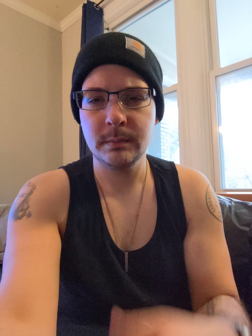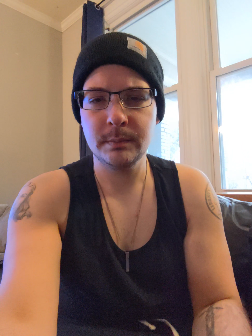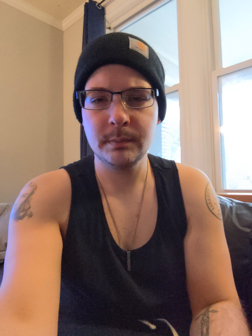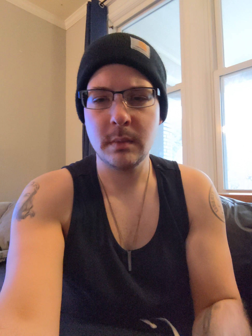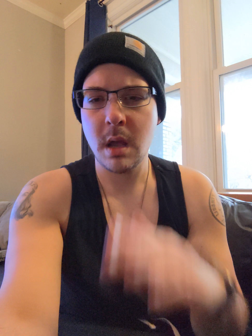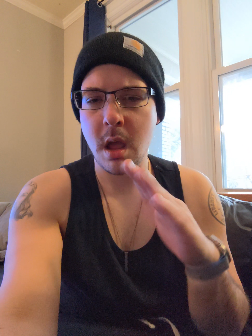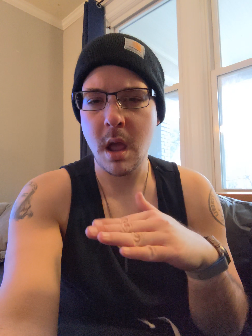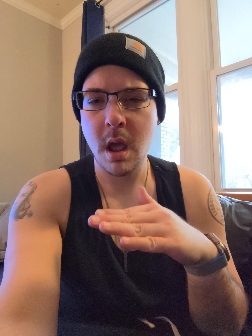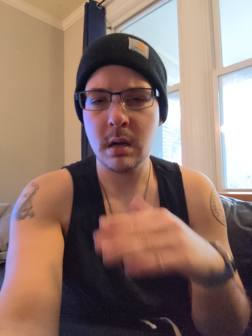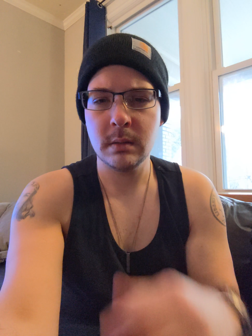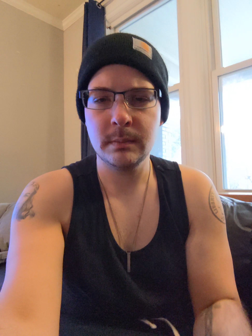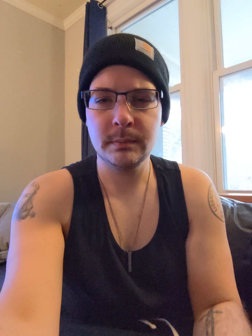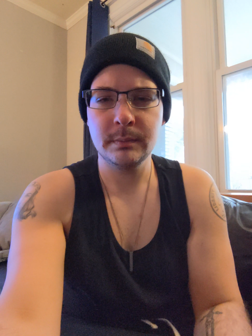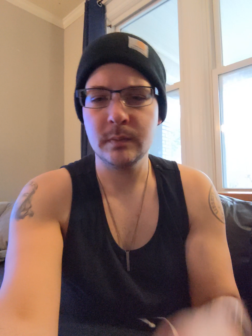on